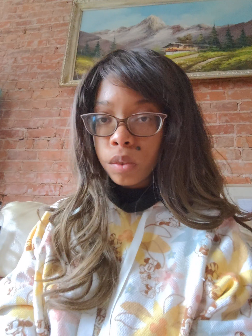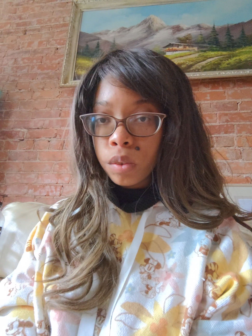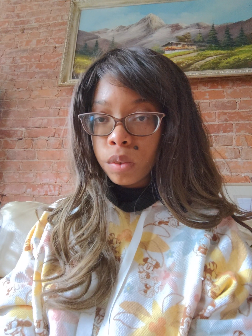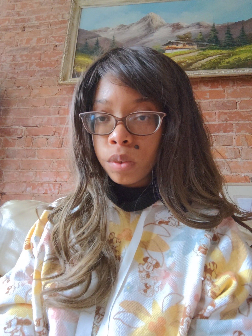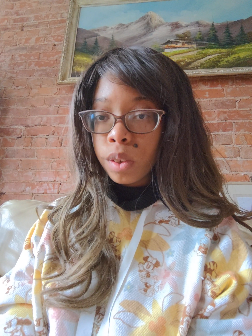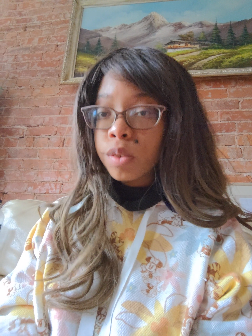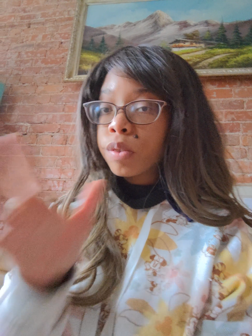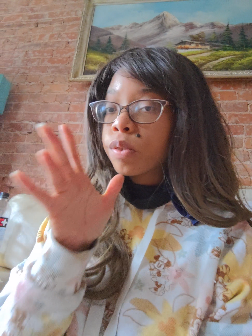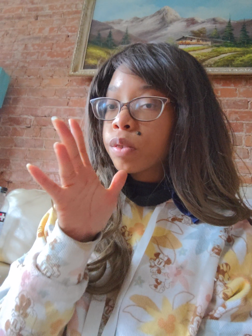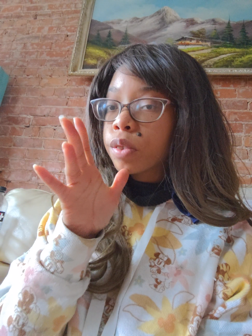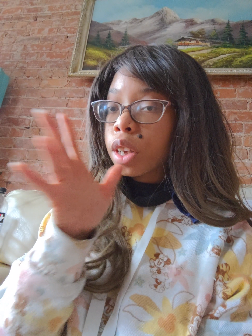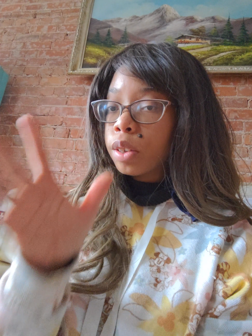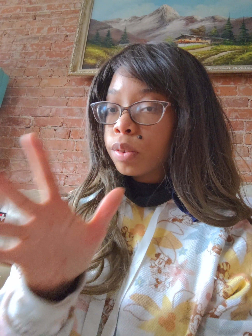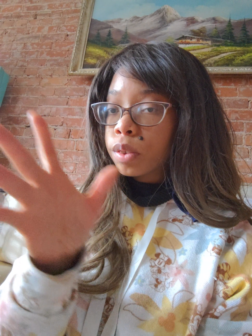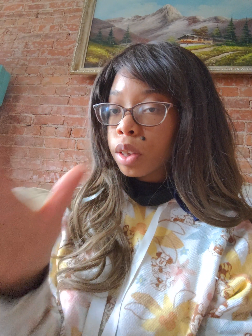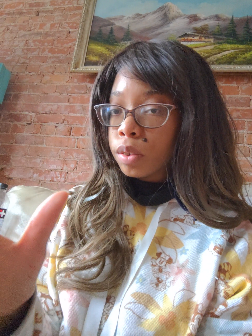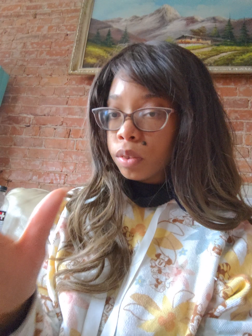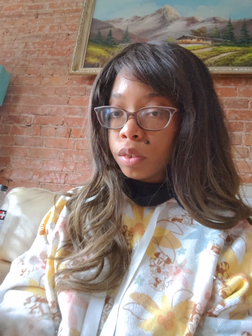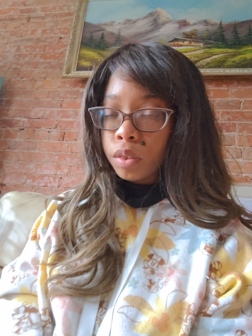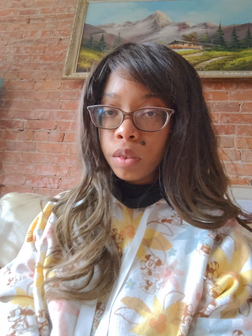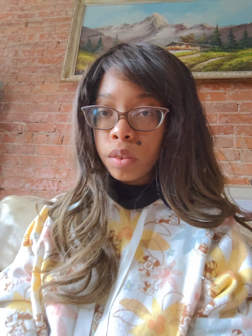grandma